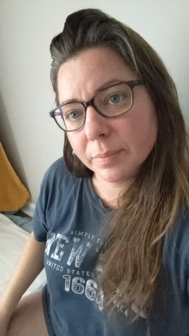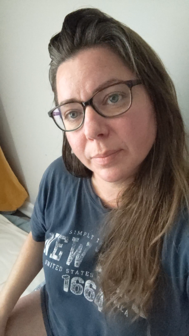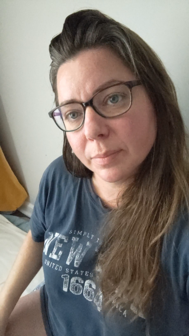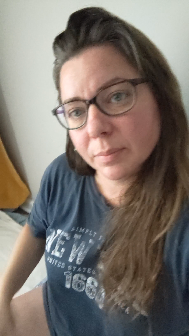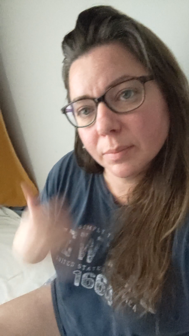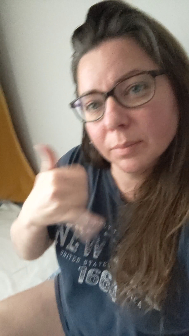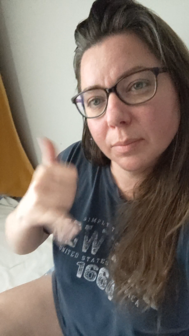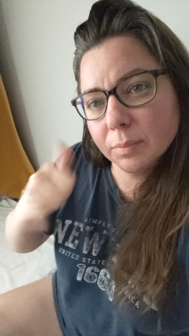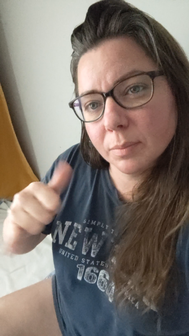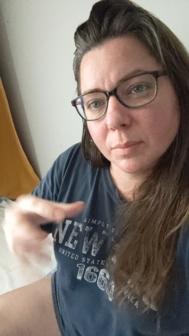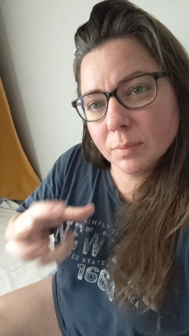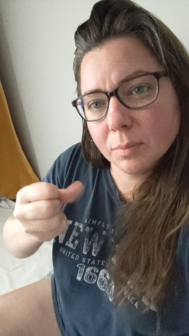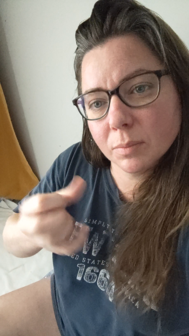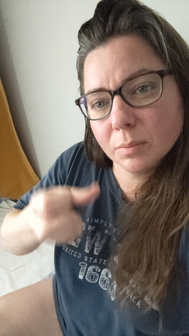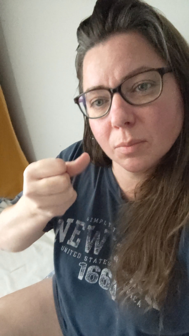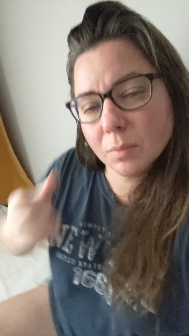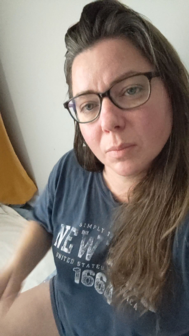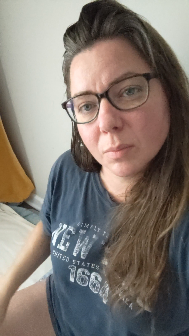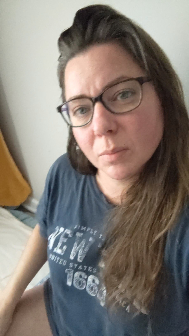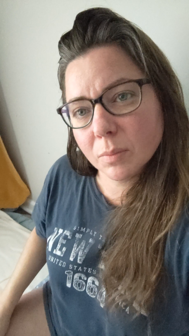play dough